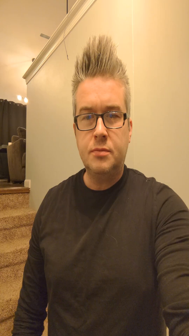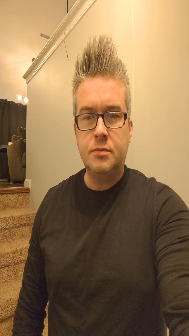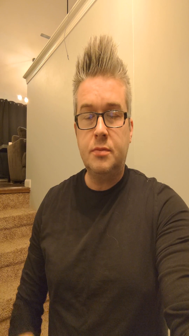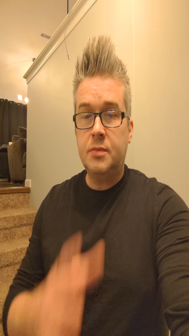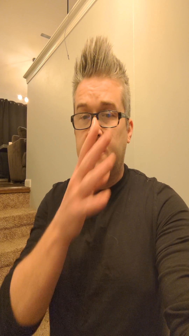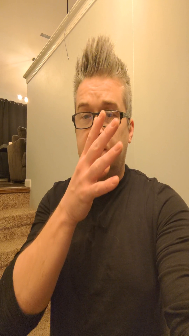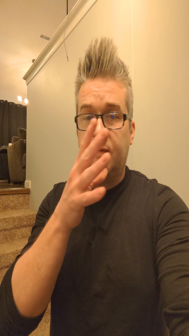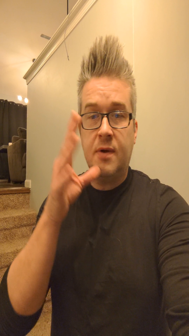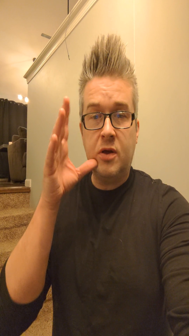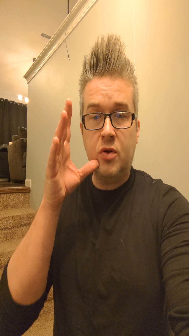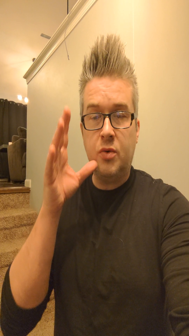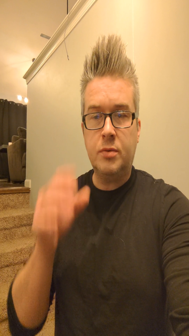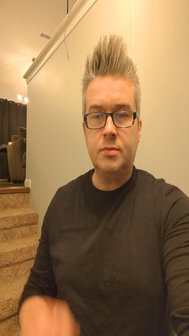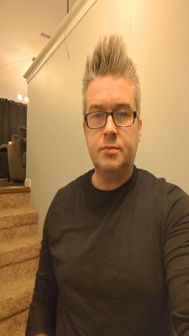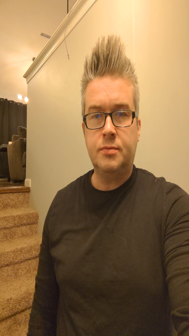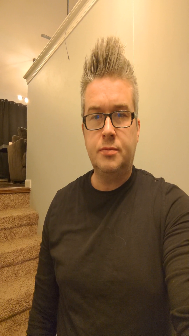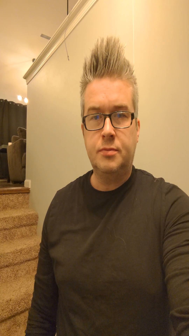farm